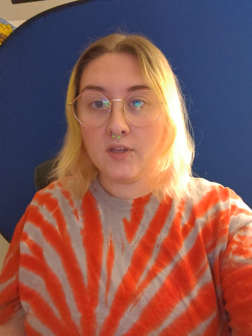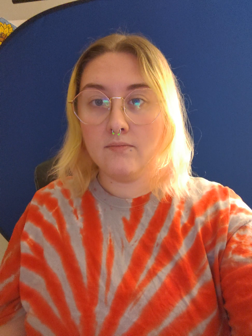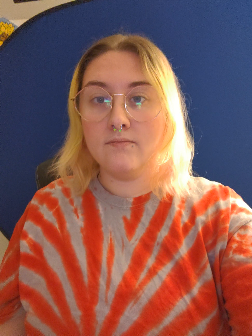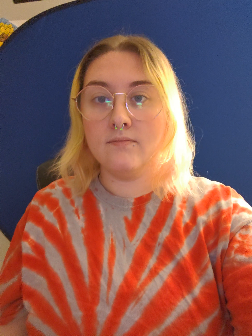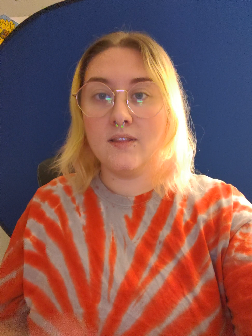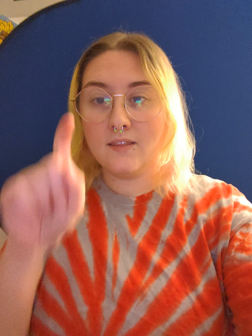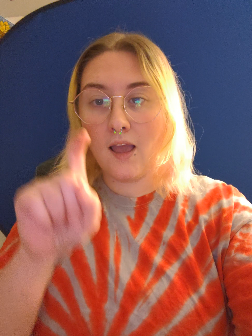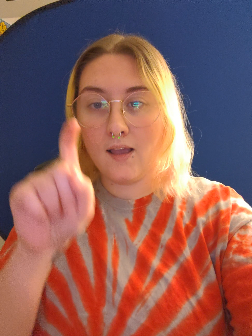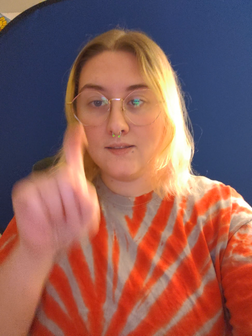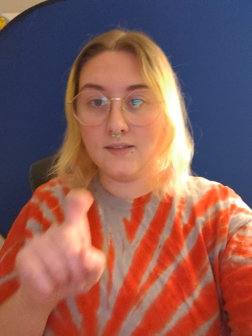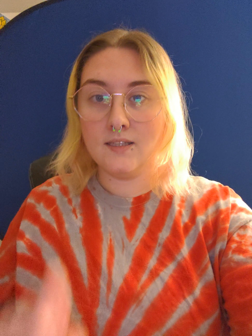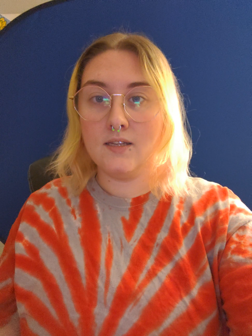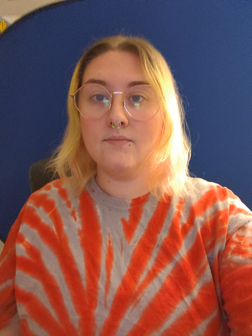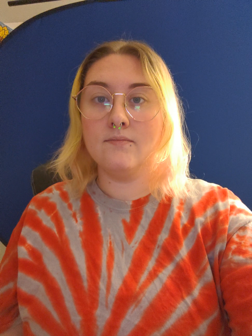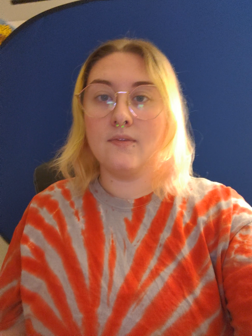closet